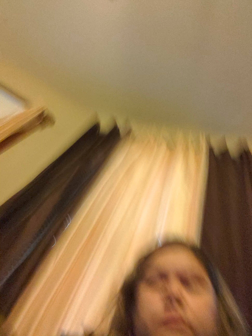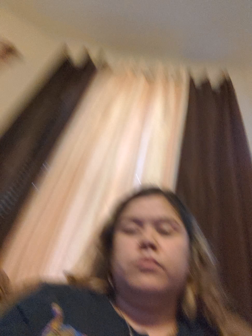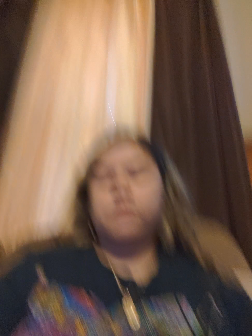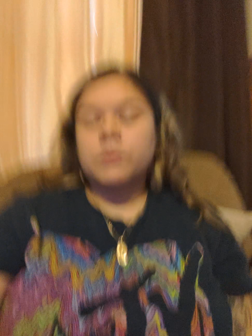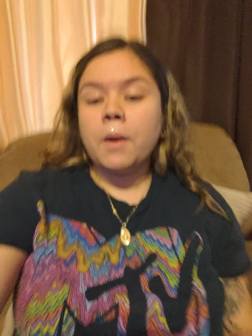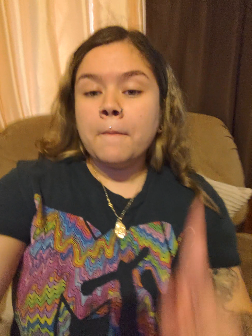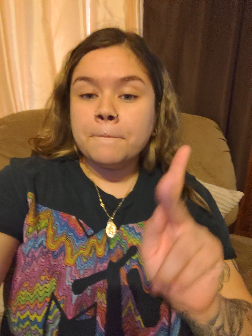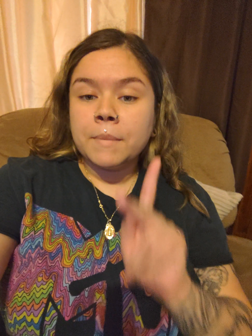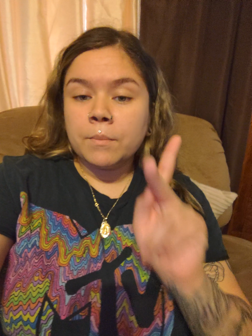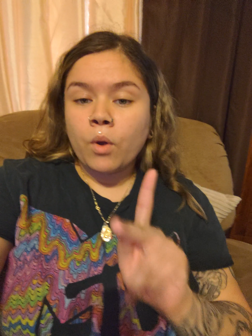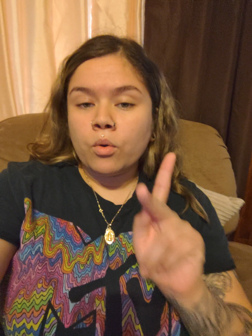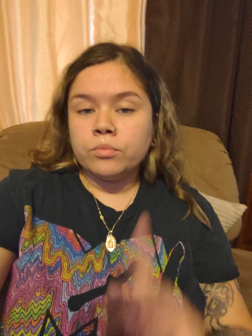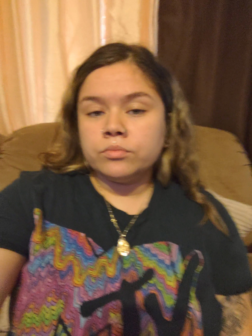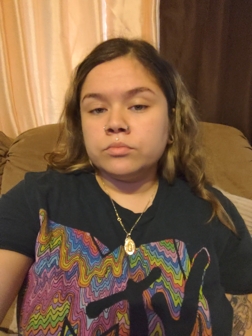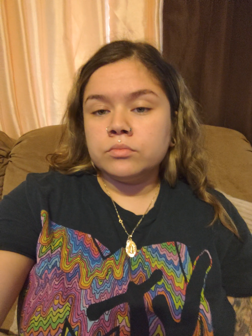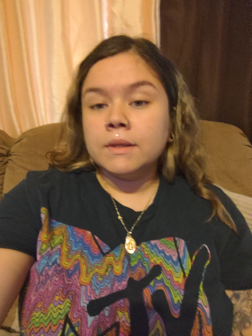people